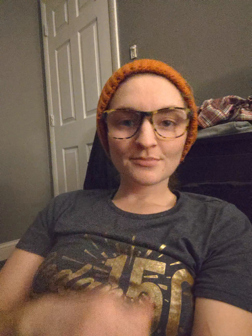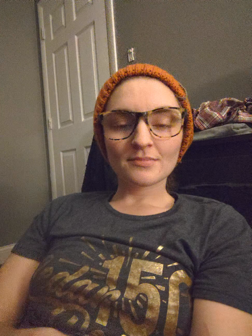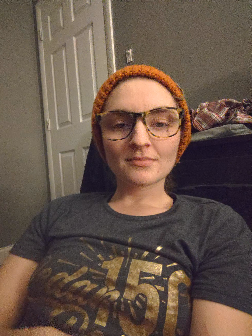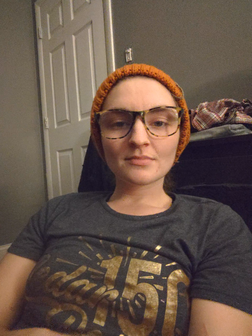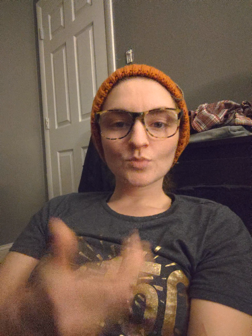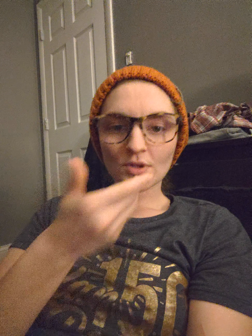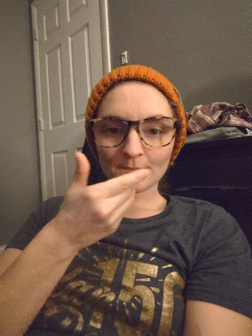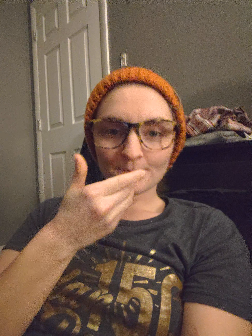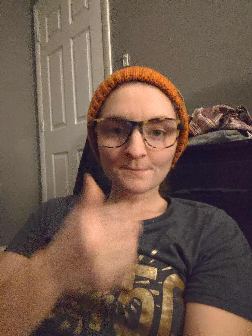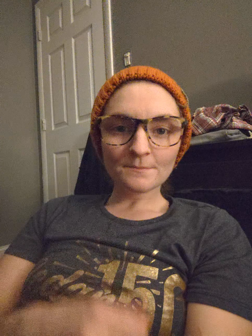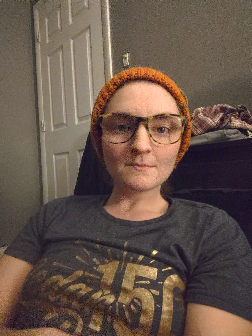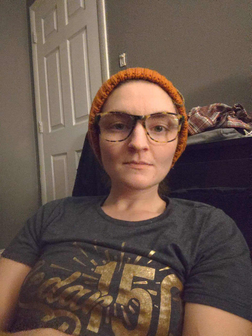pizza